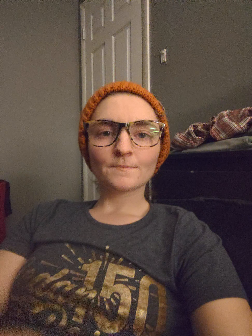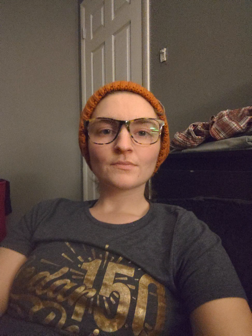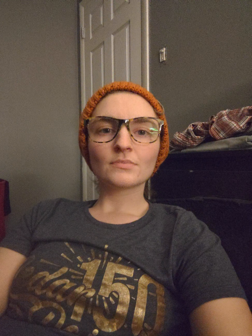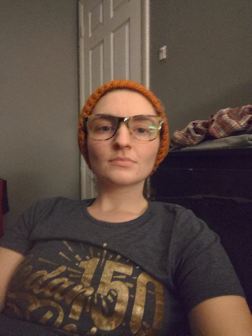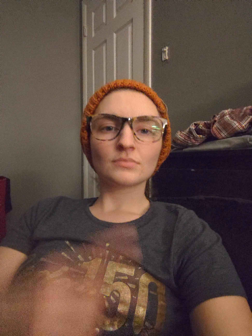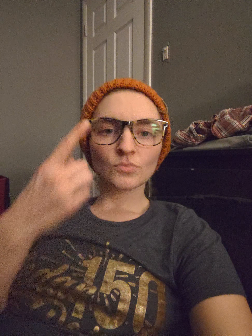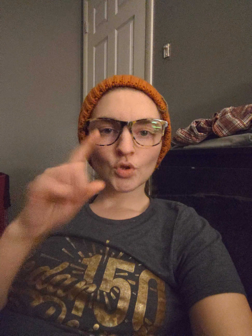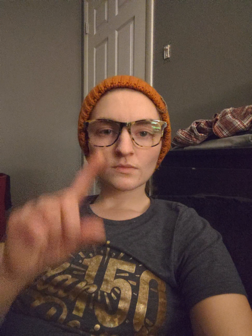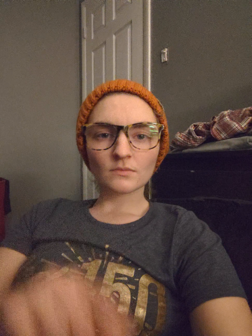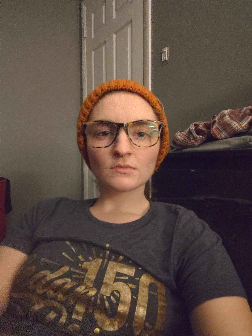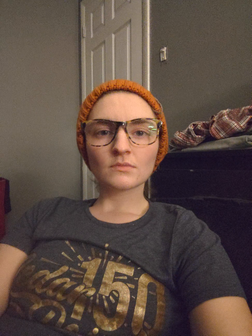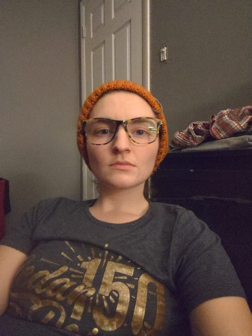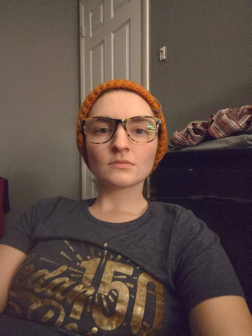for